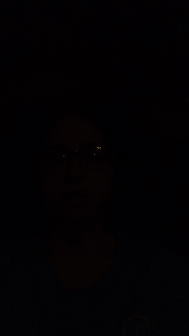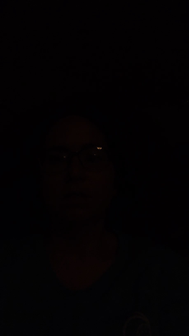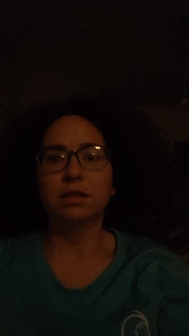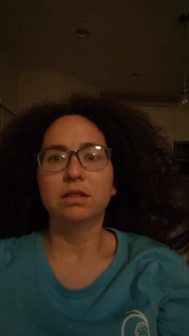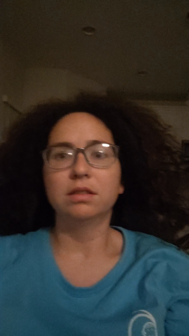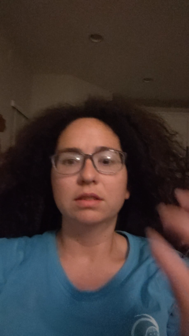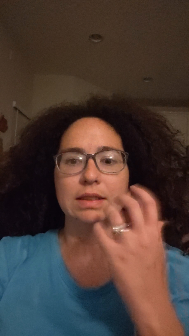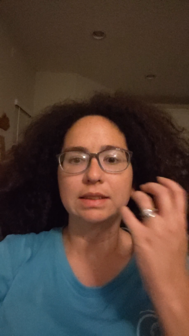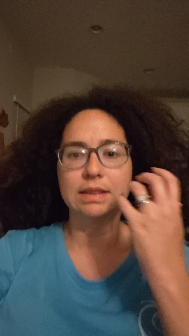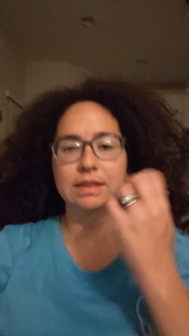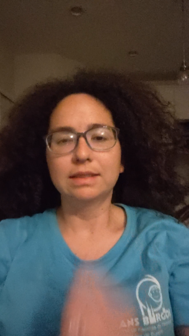shake